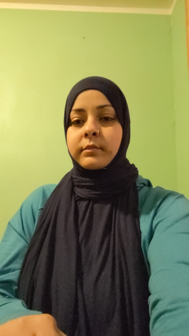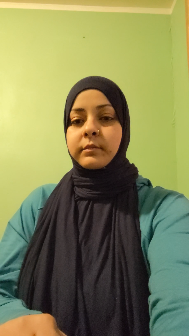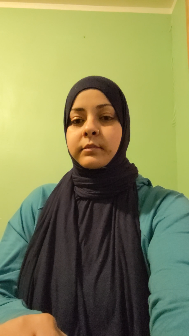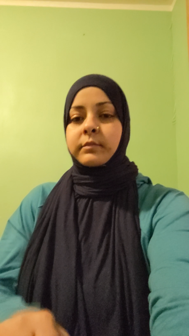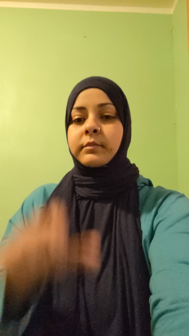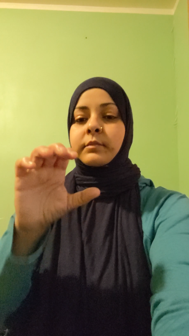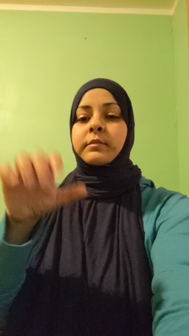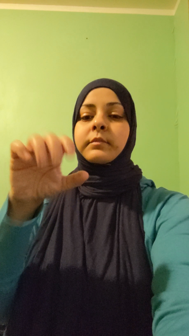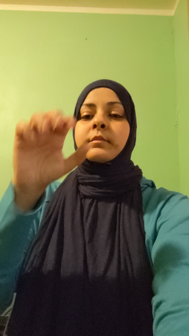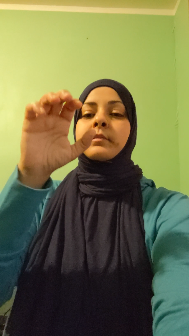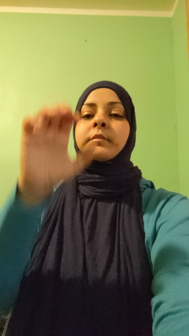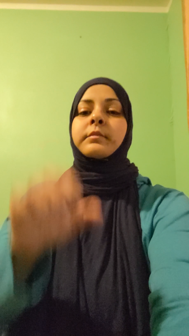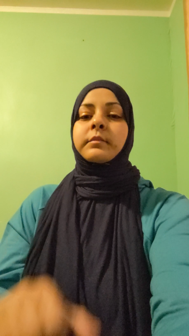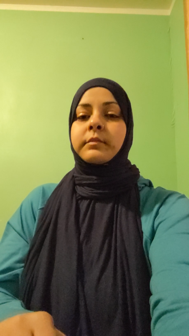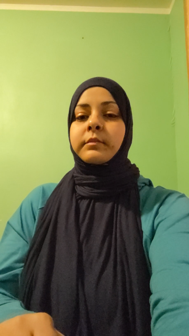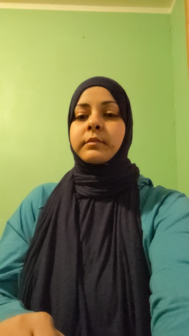climb